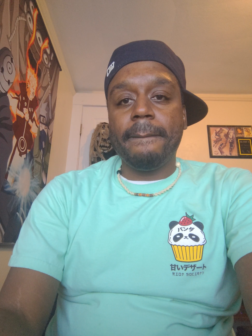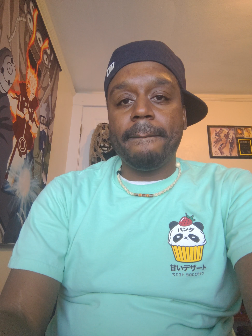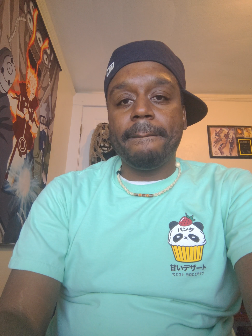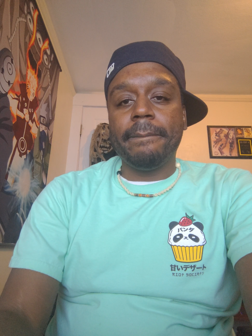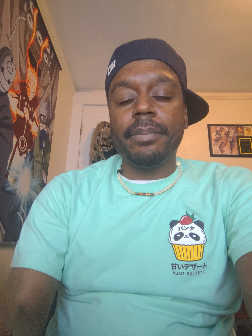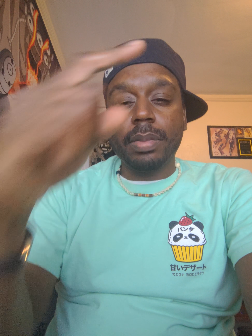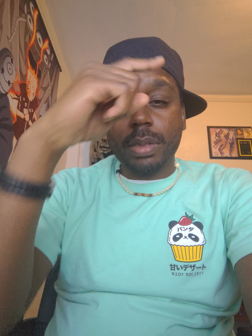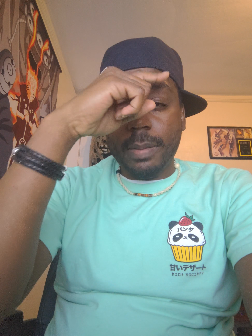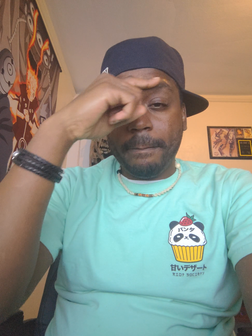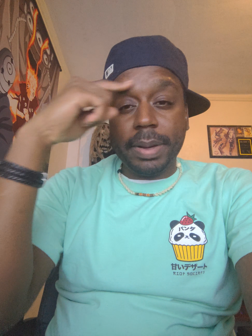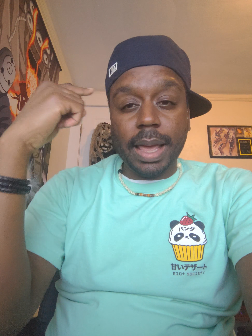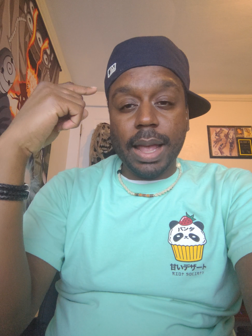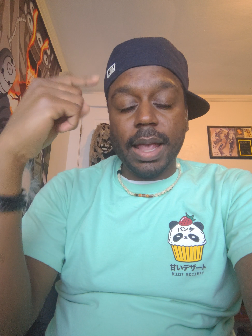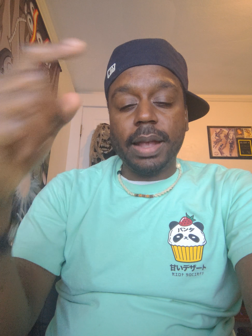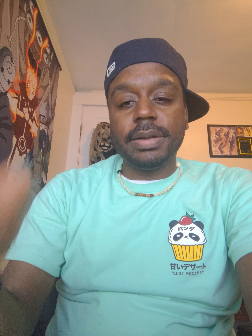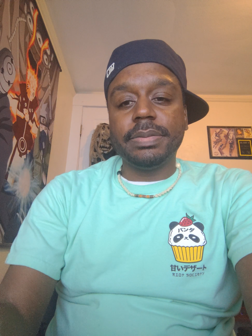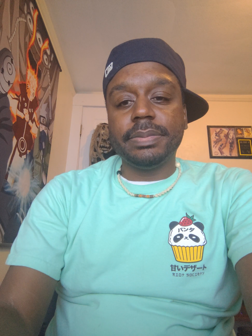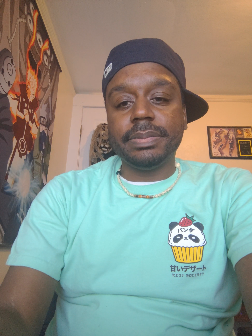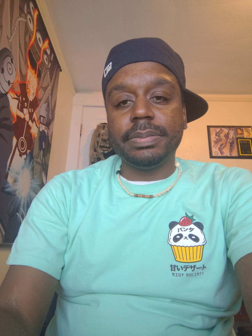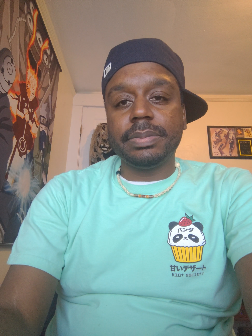black